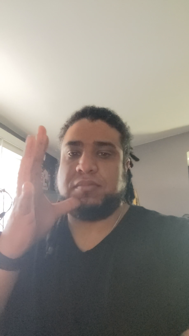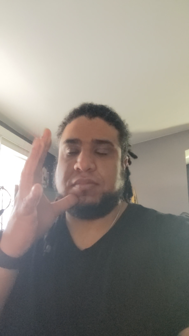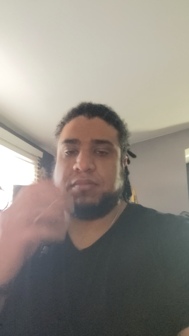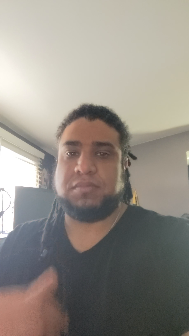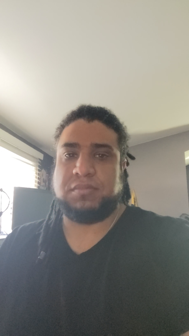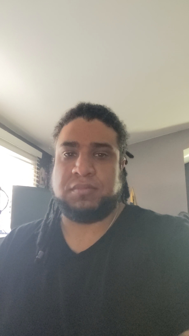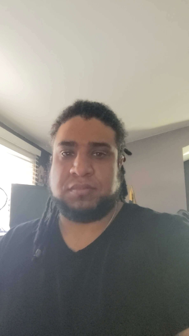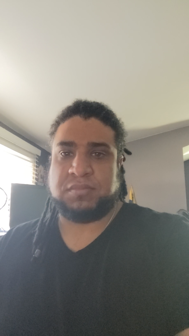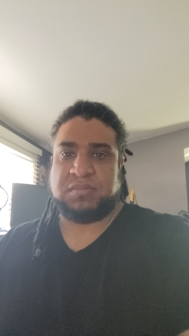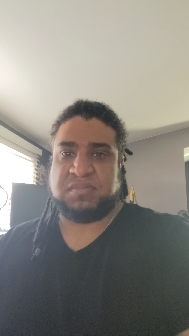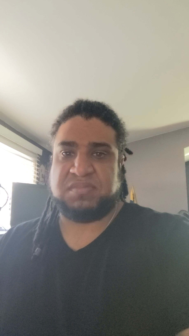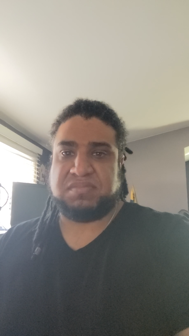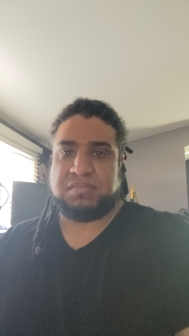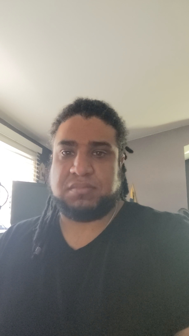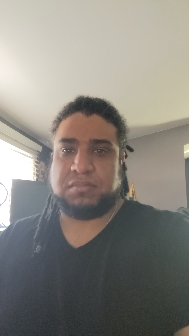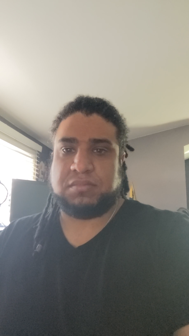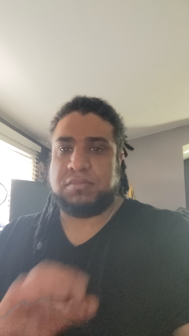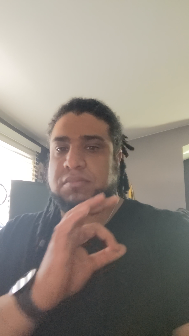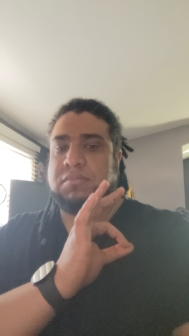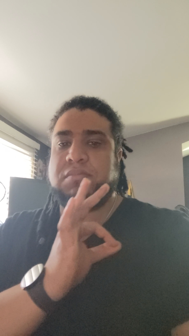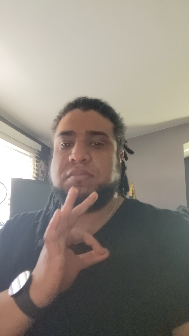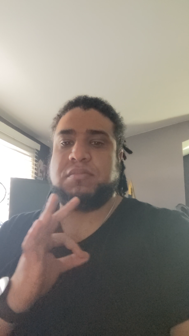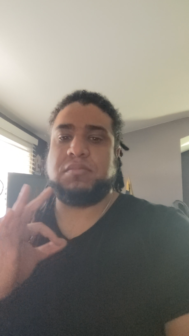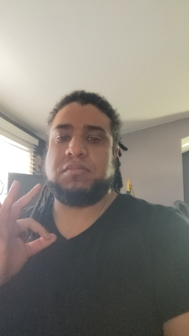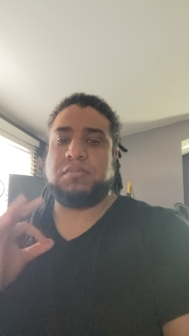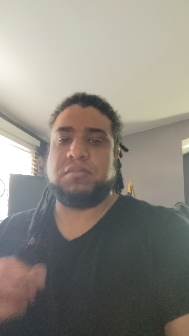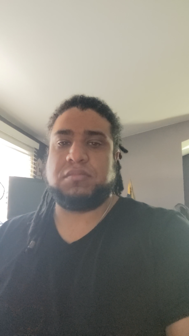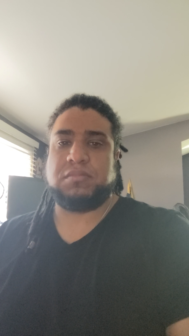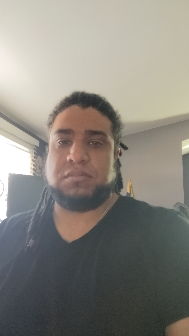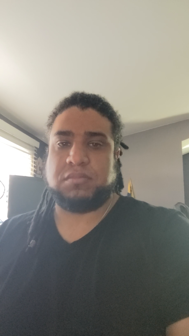beads